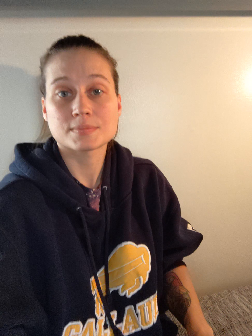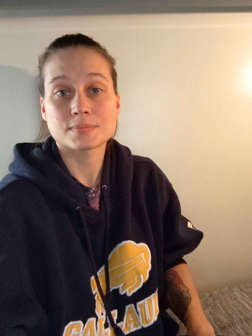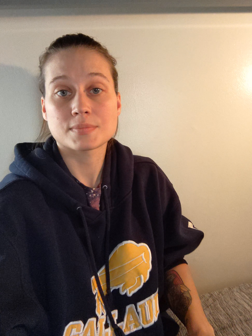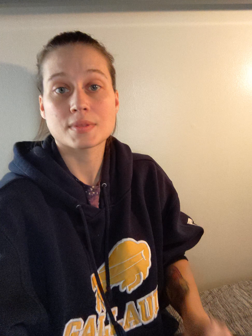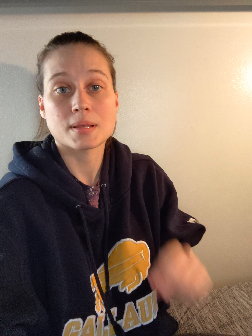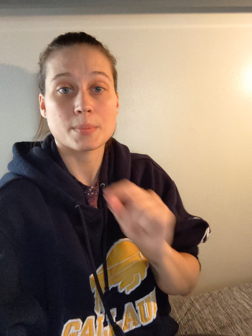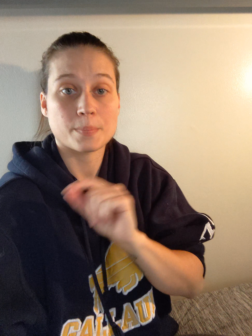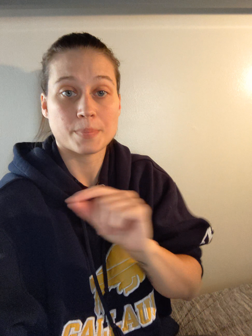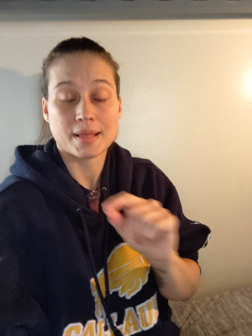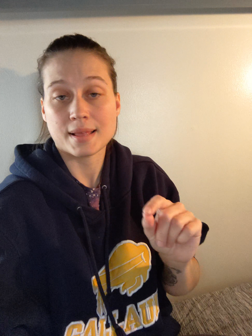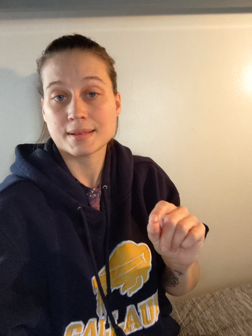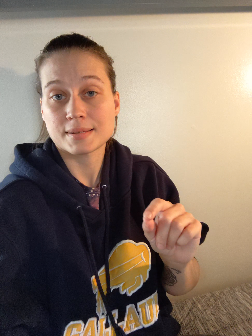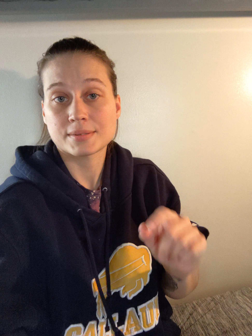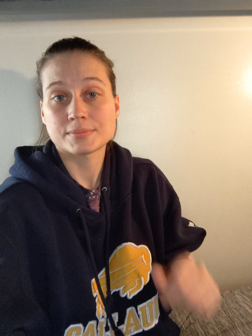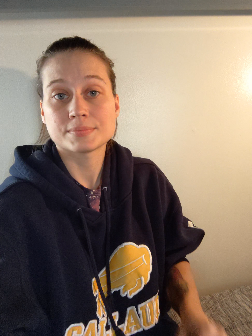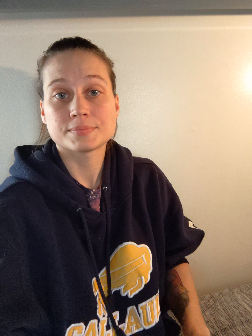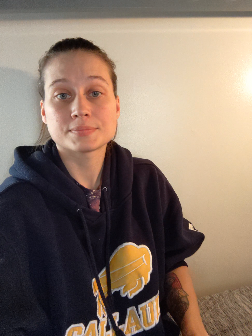pen